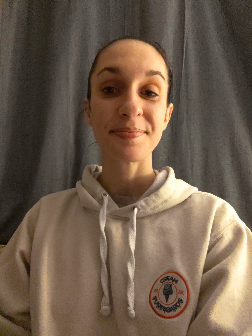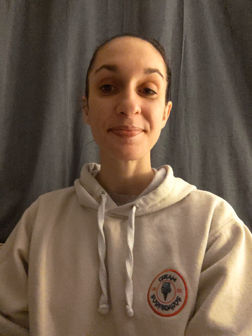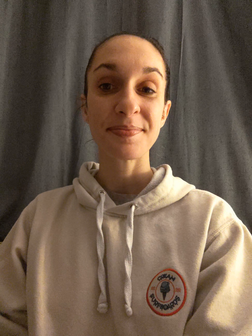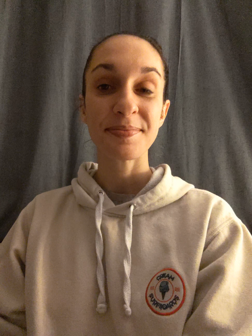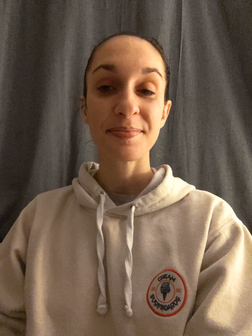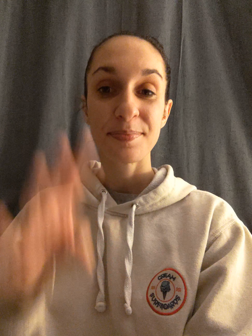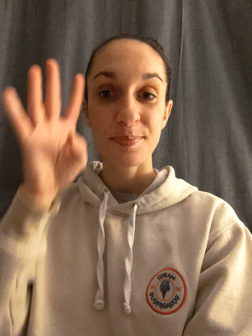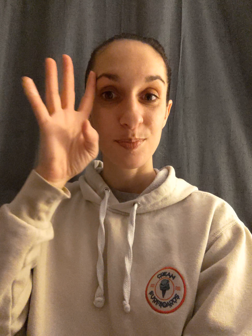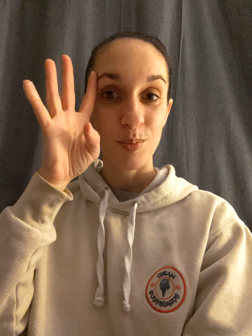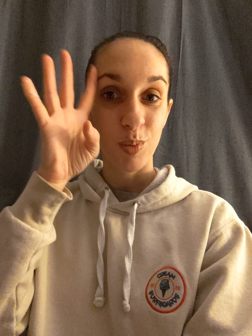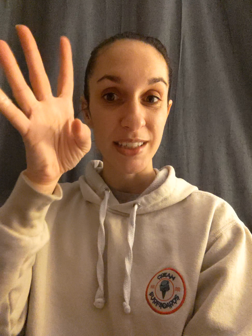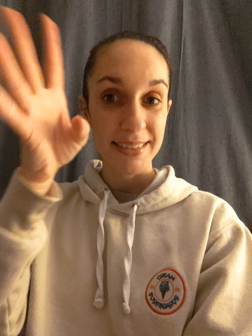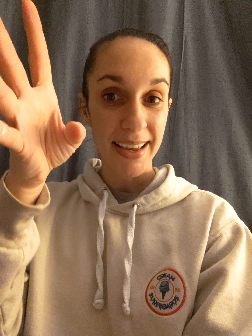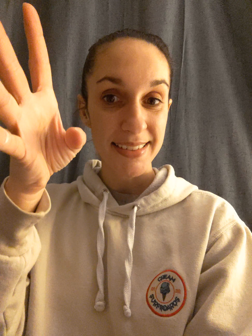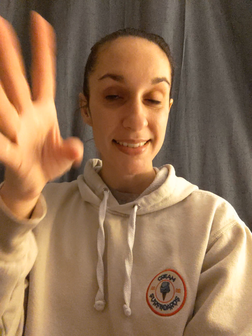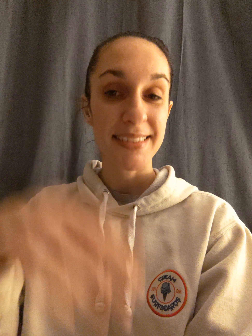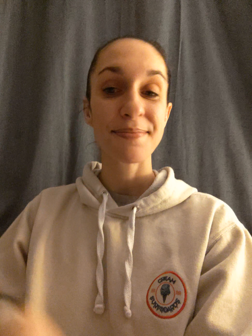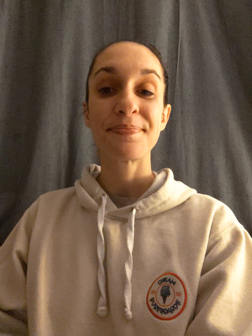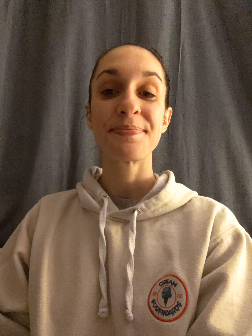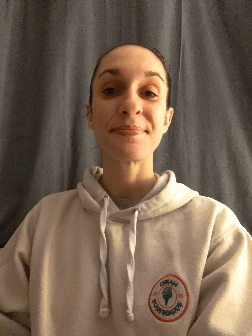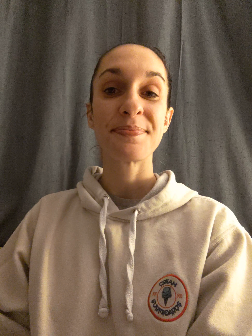pretend